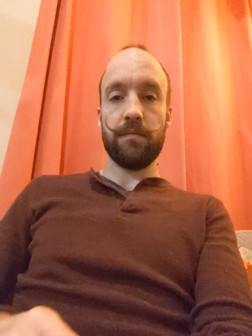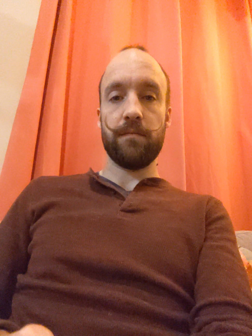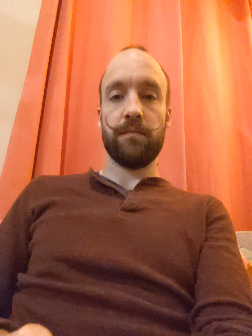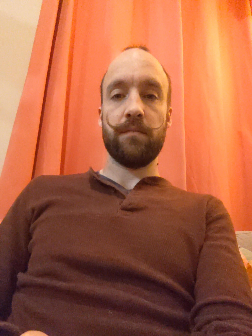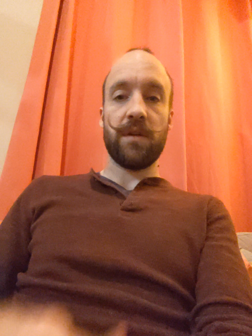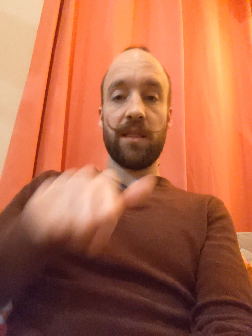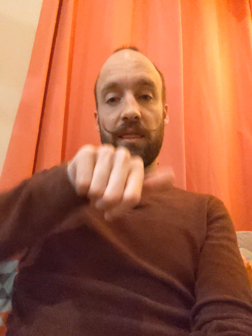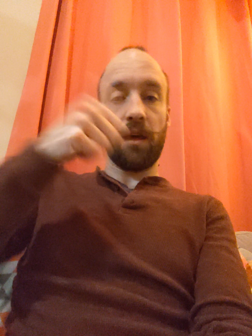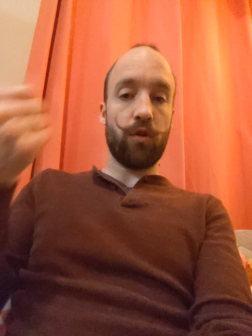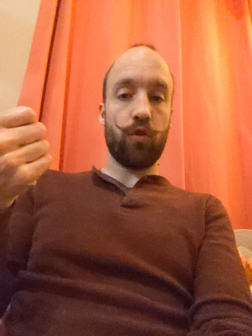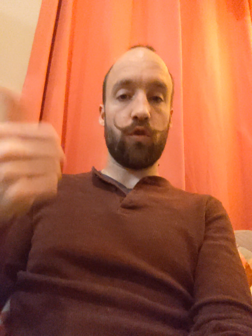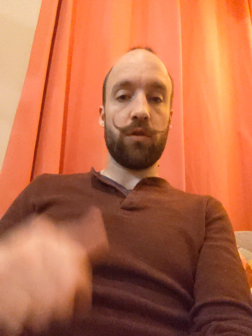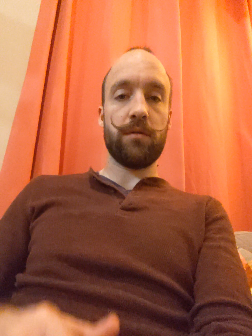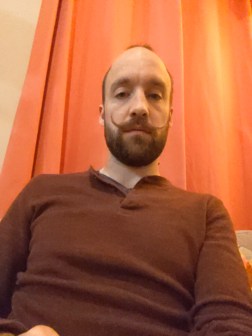another